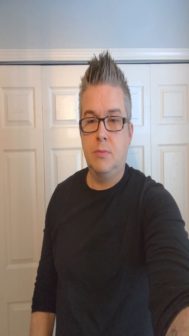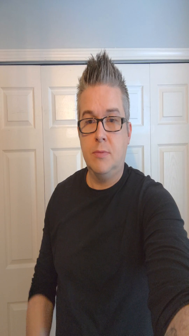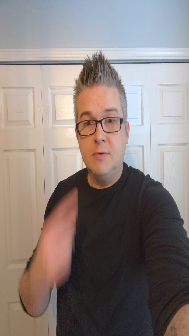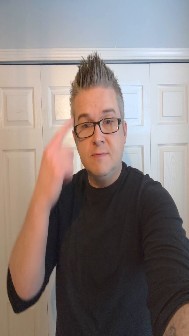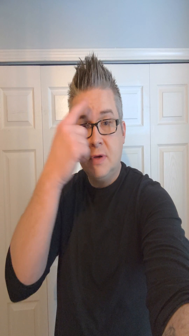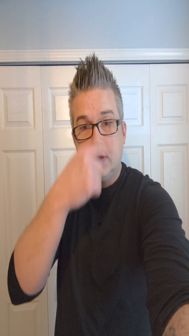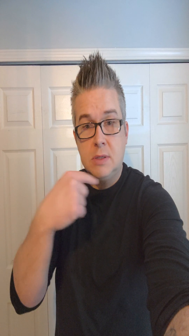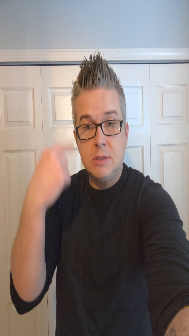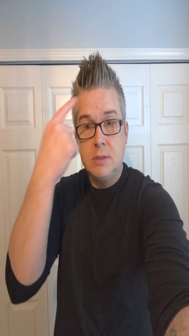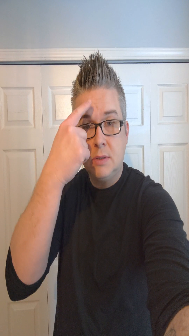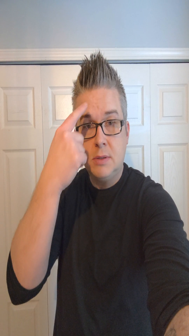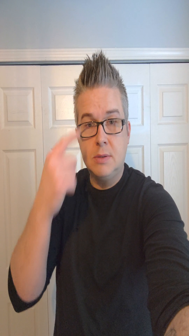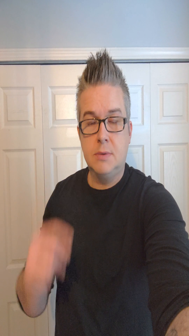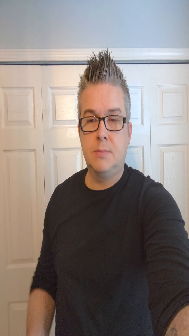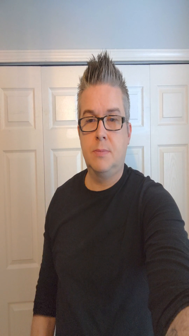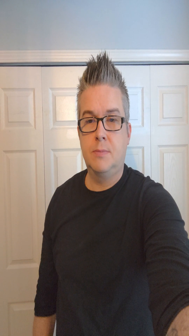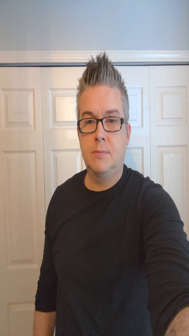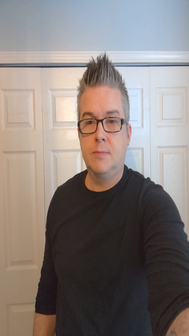face